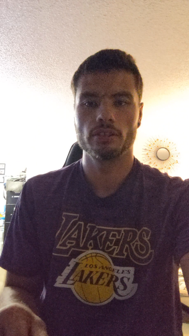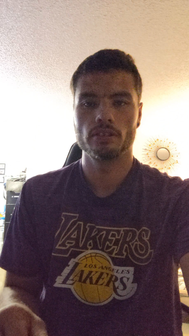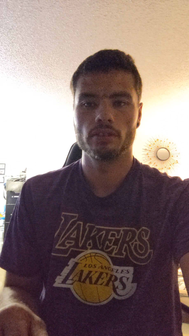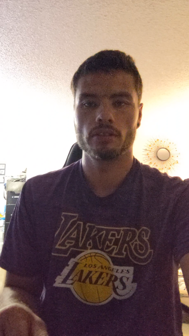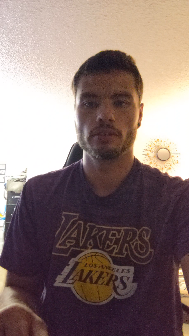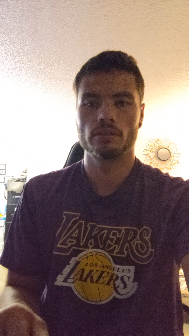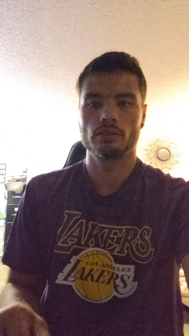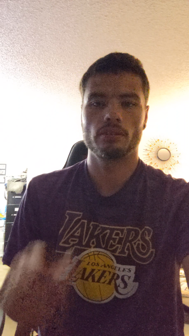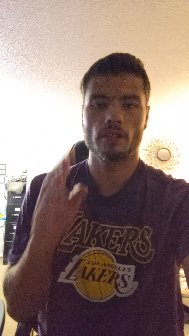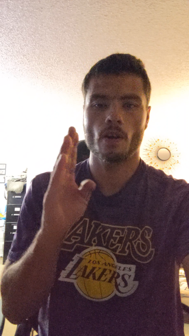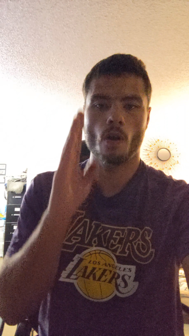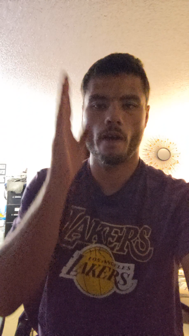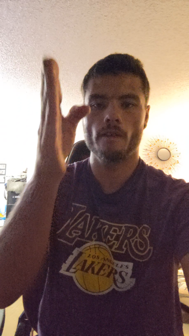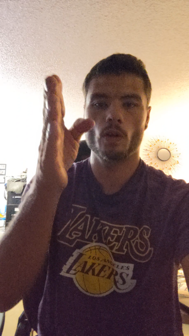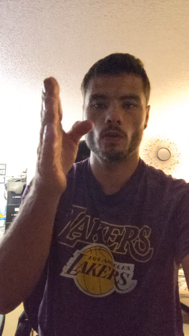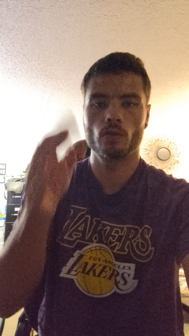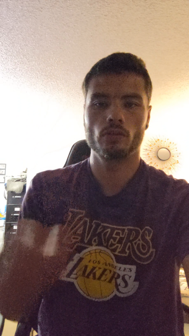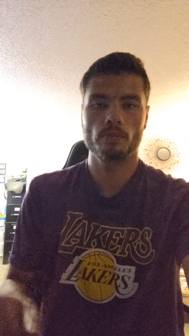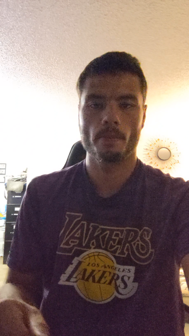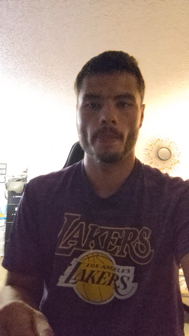over